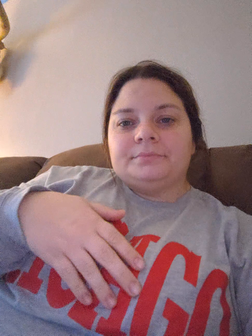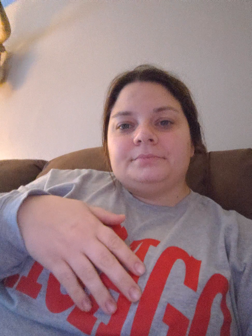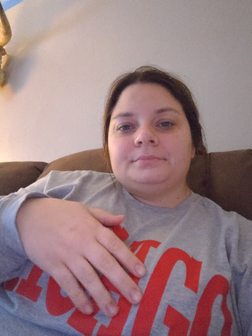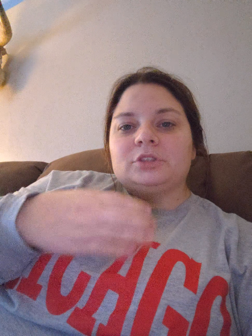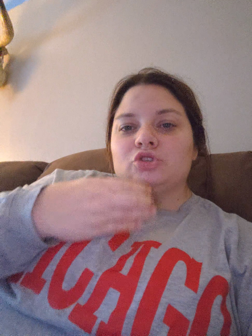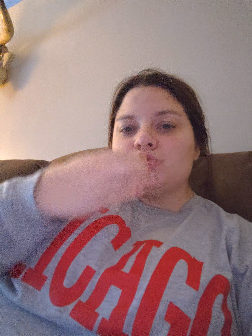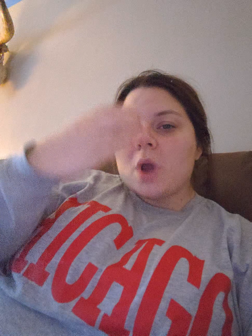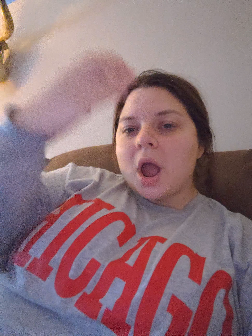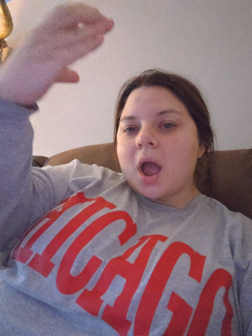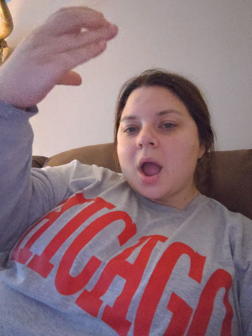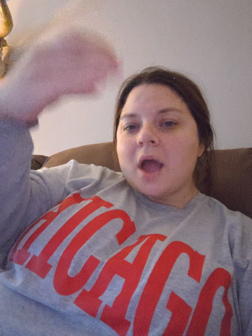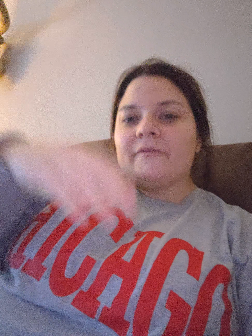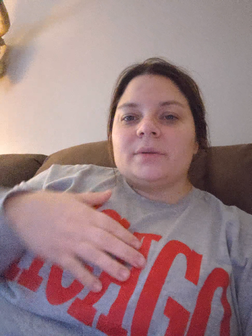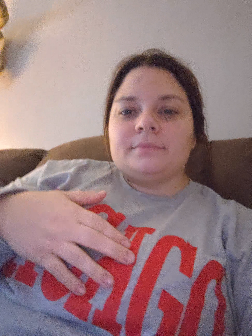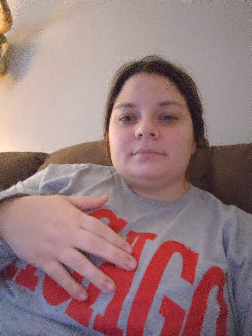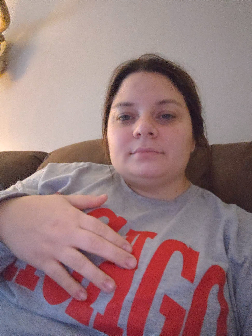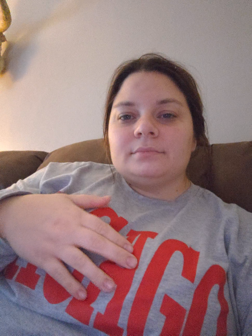giraffe